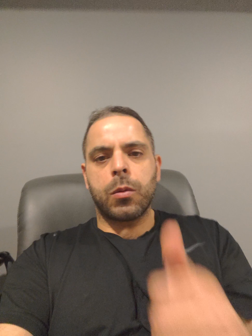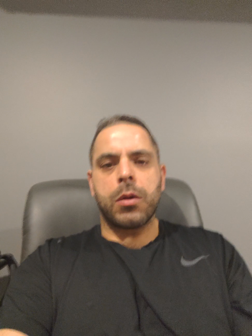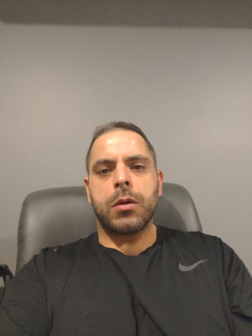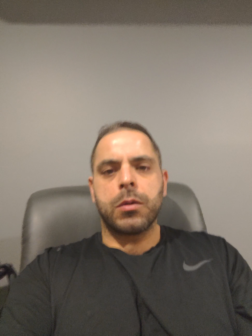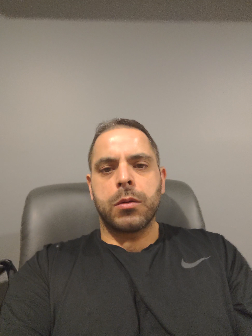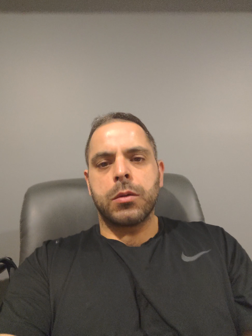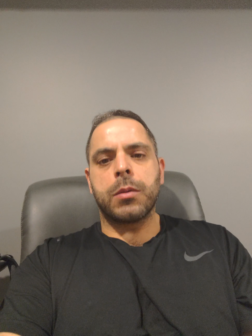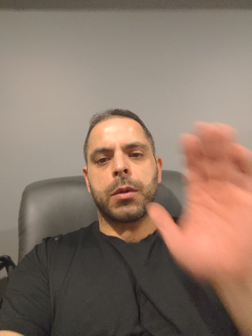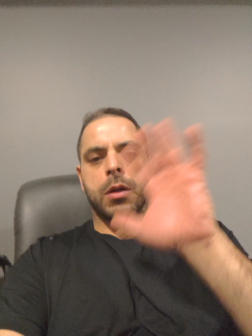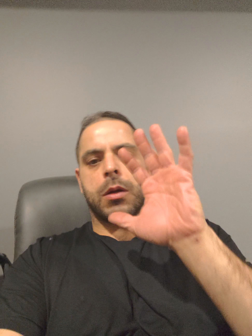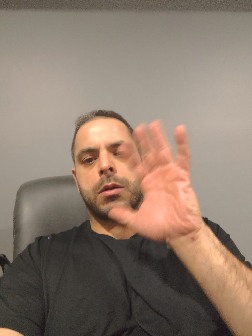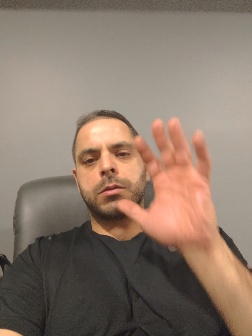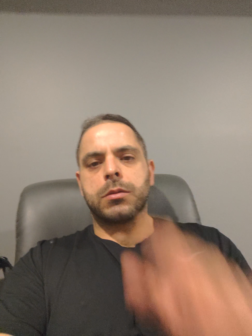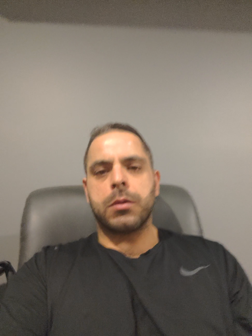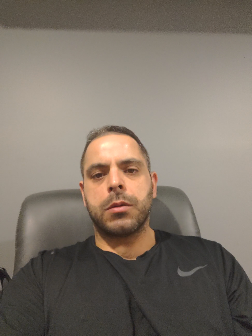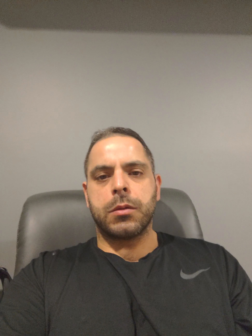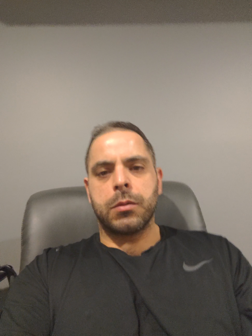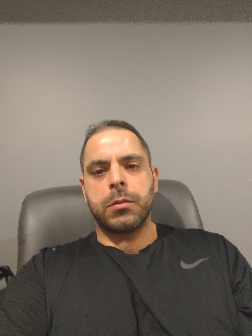bye